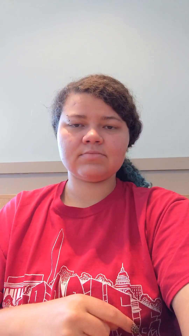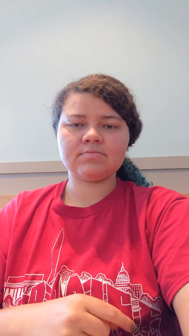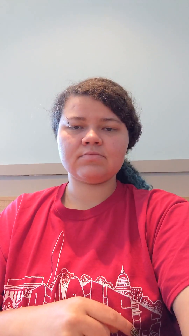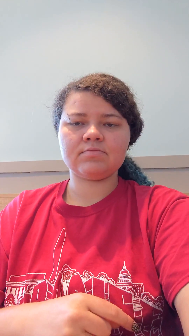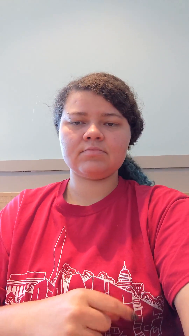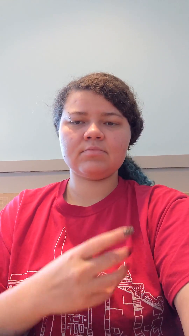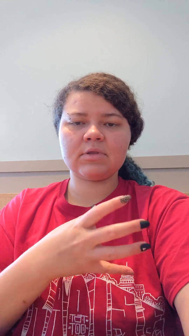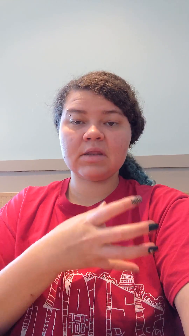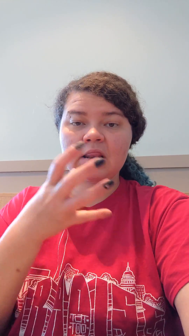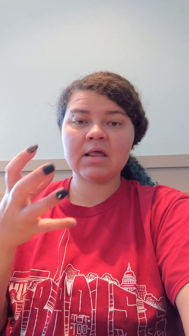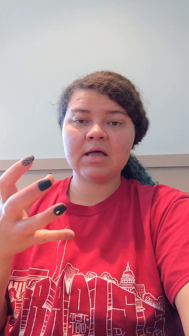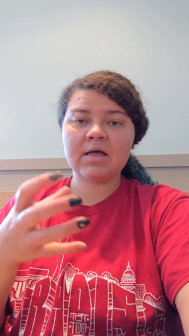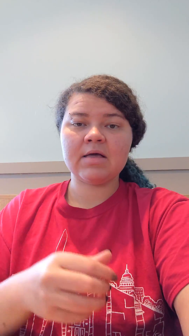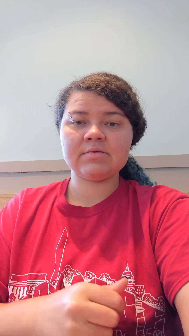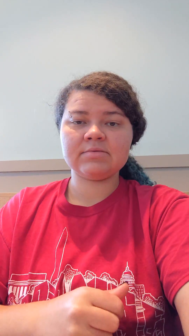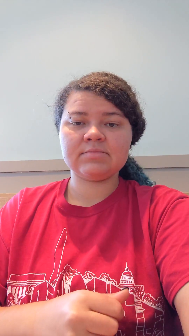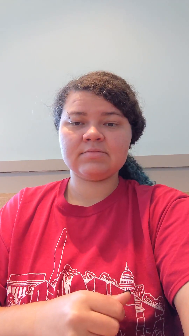a lot